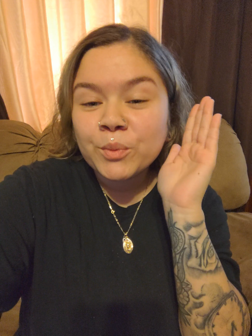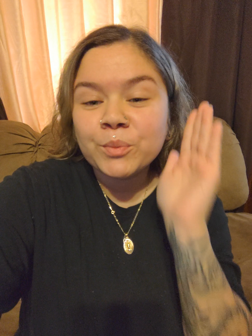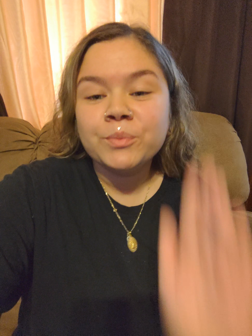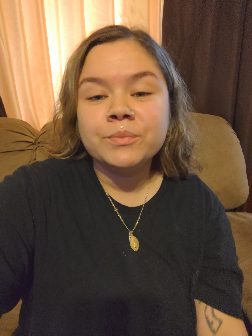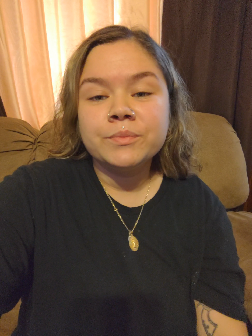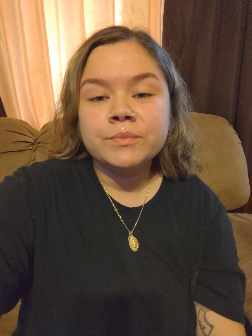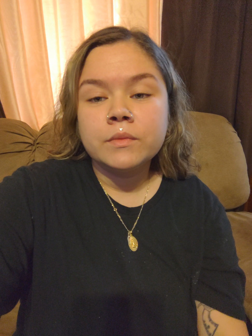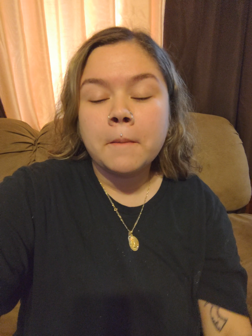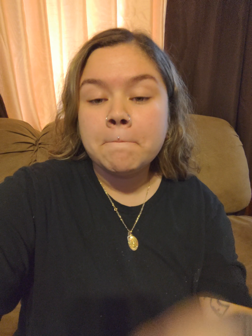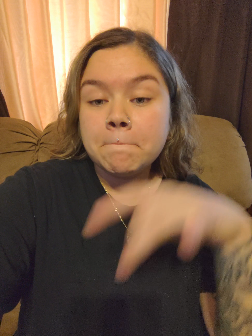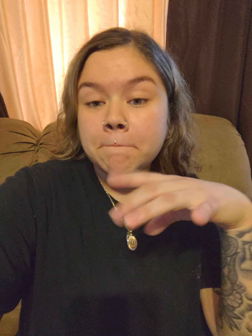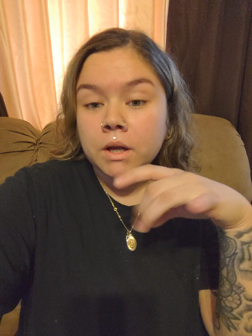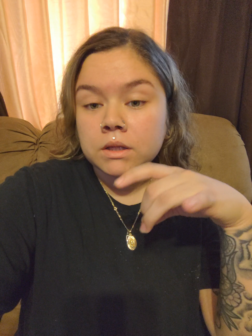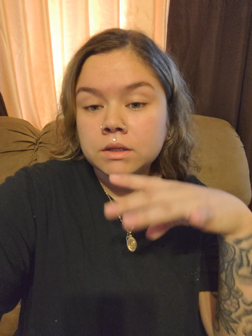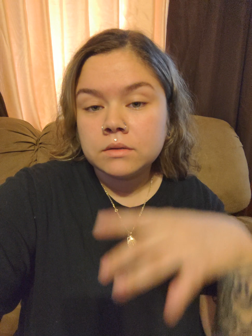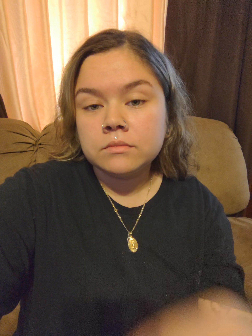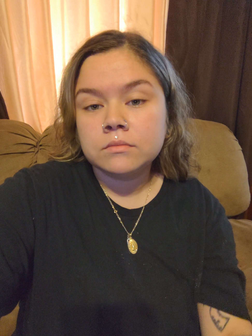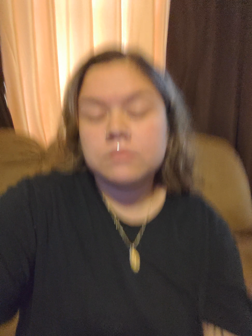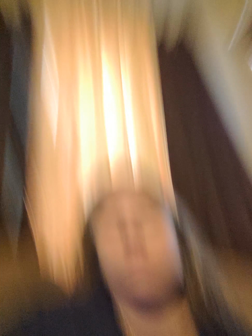pumpkin